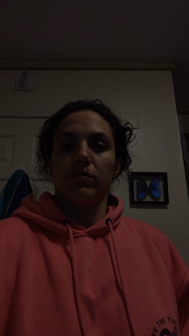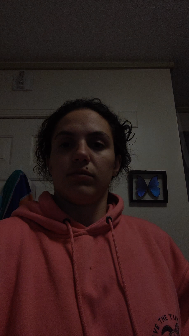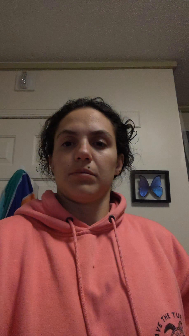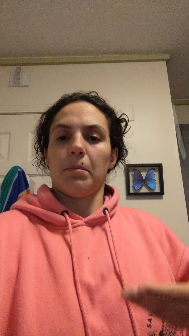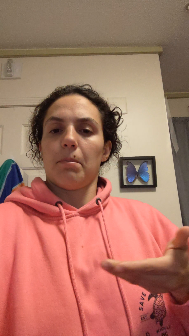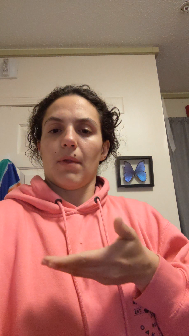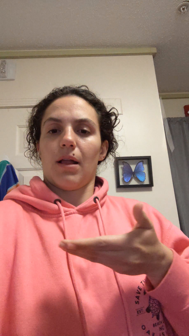baby